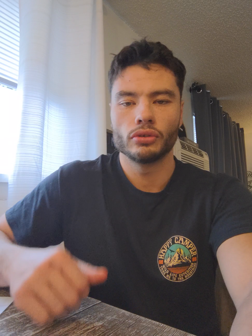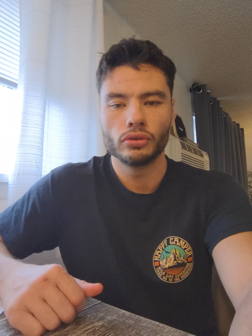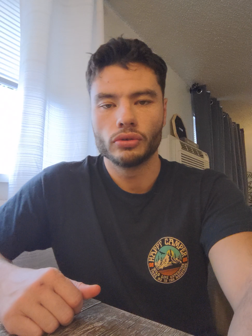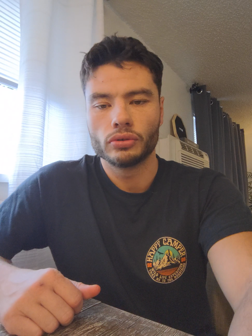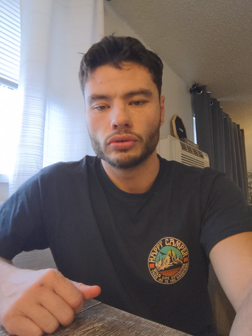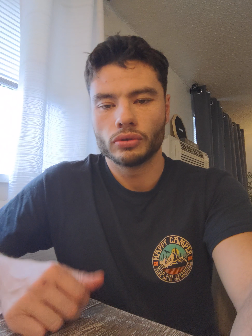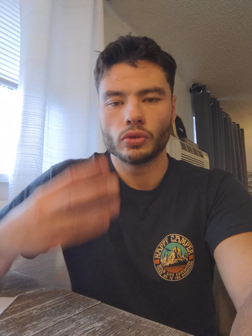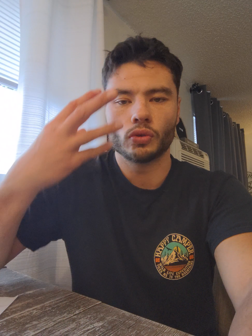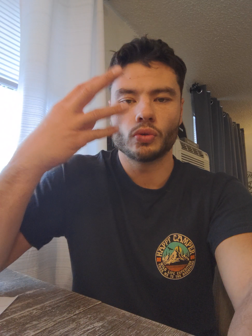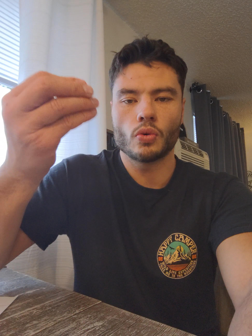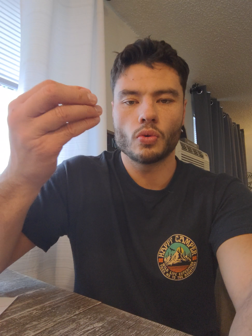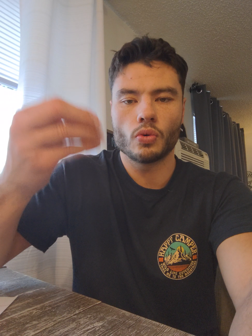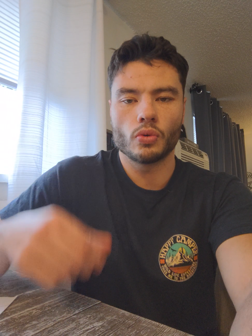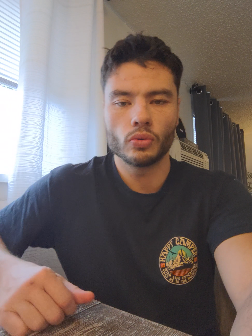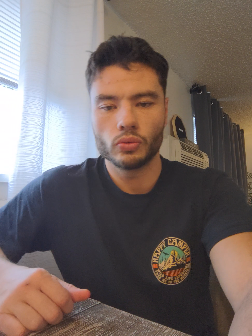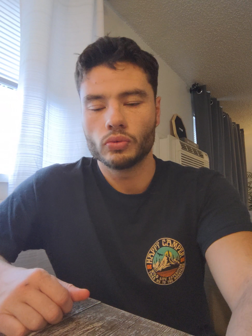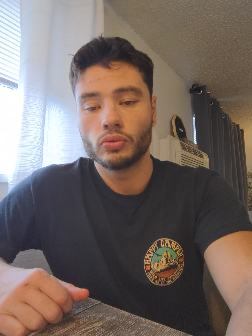go